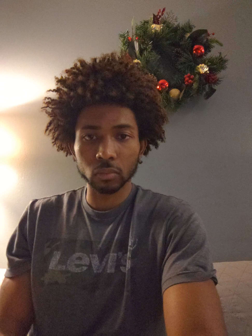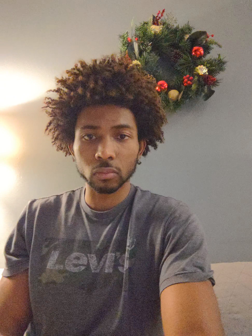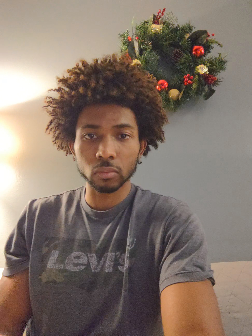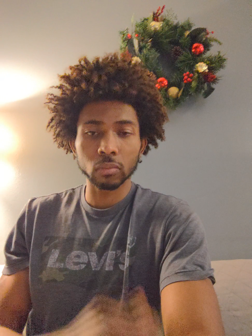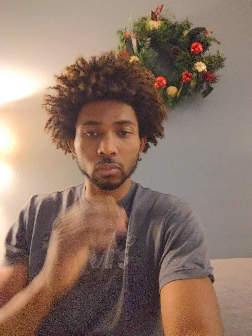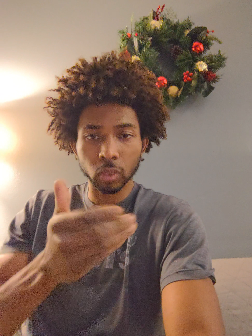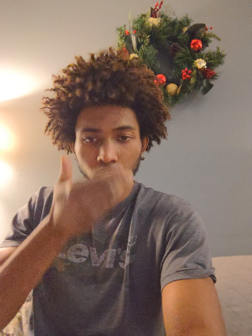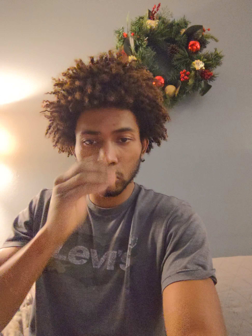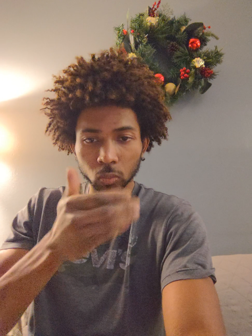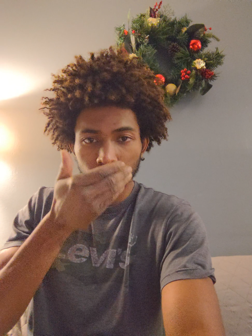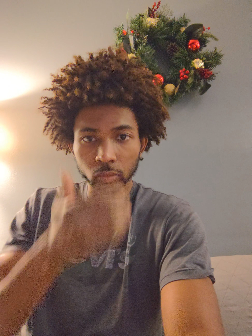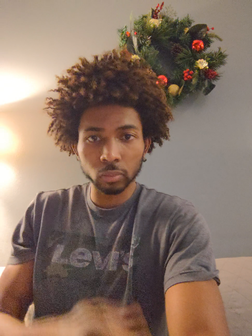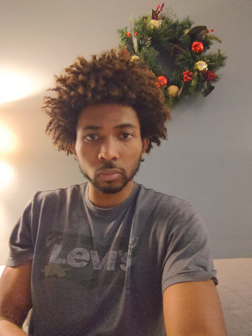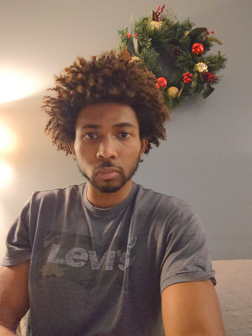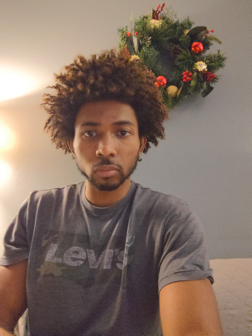cereal